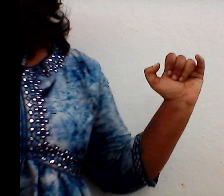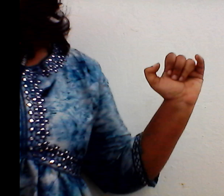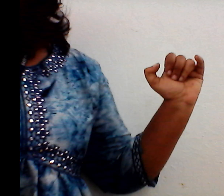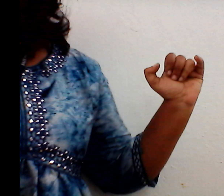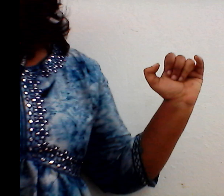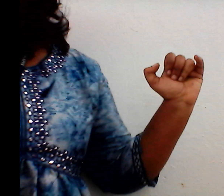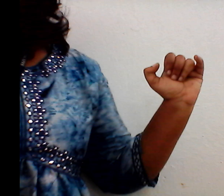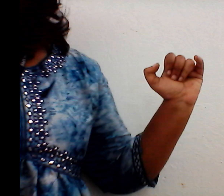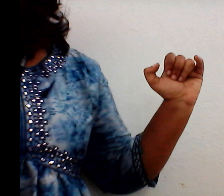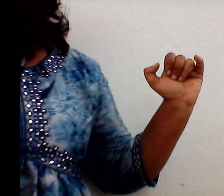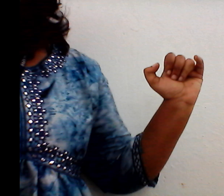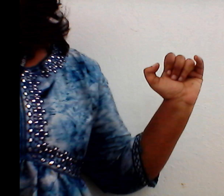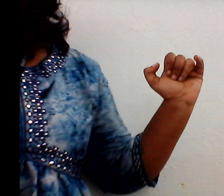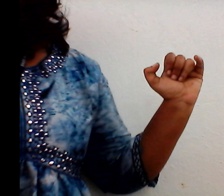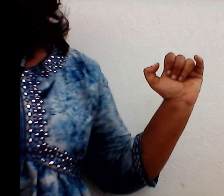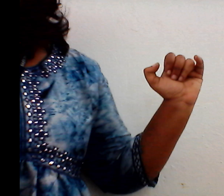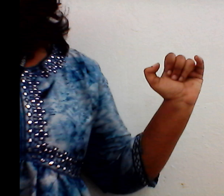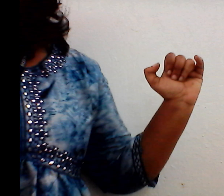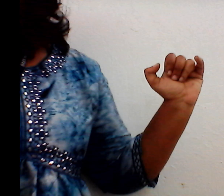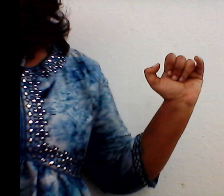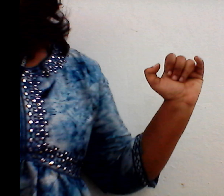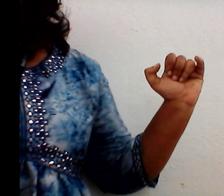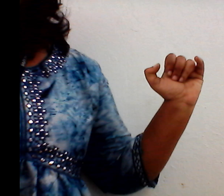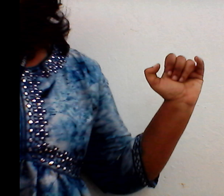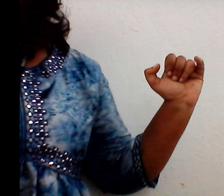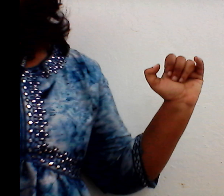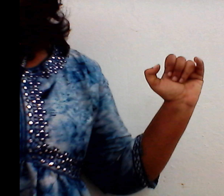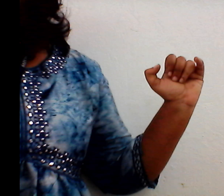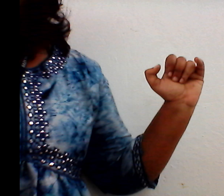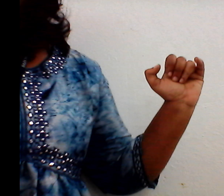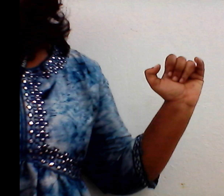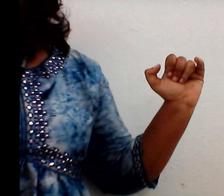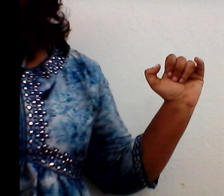ഋ